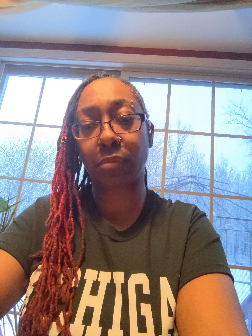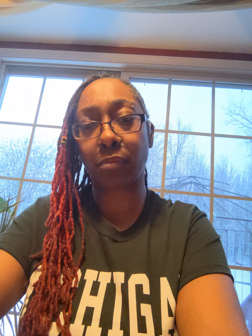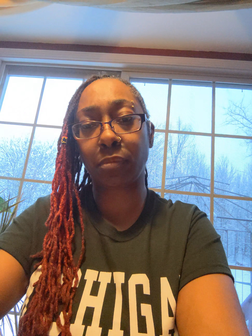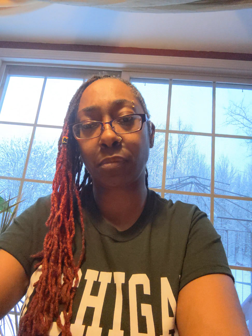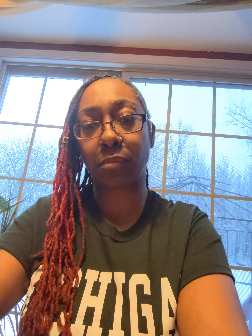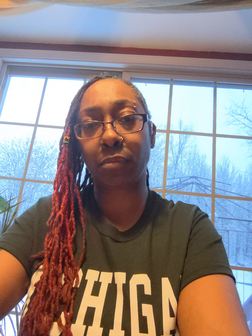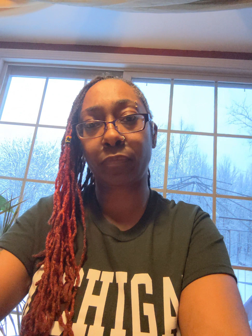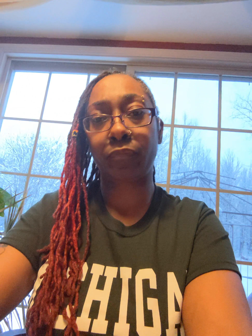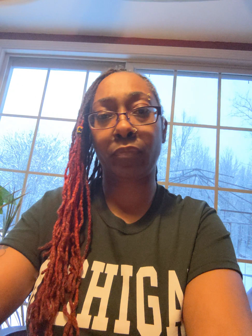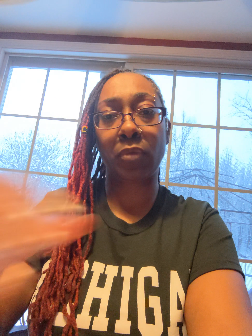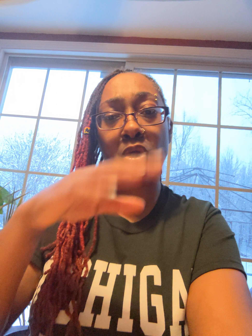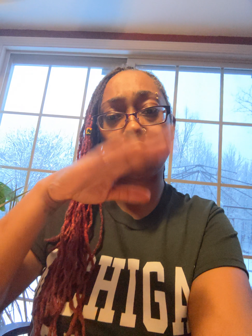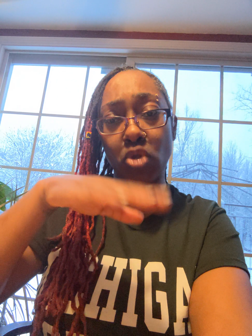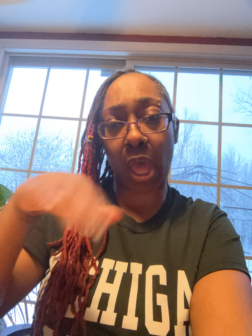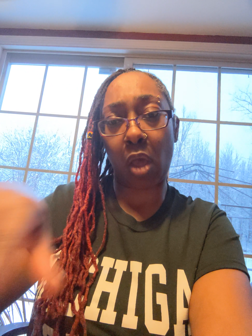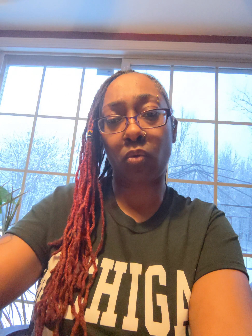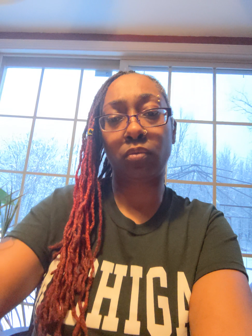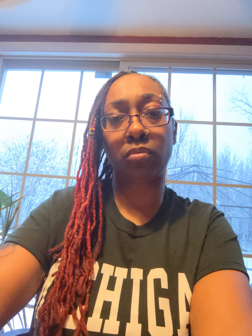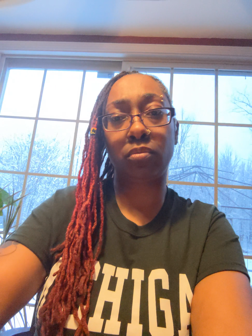child